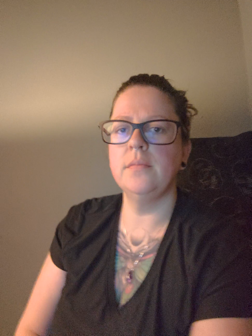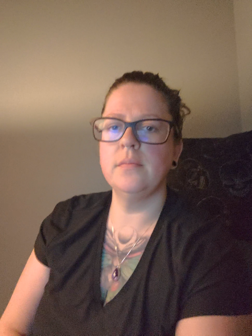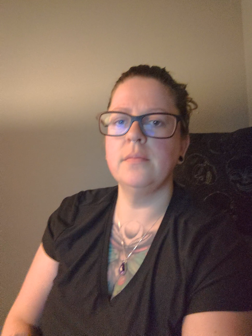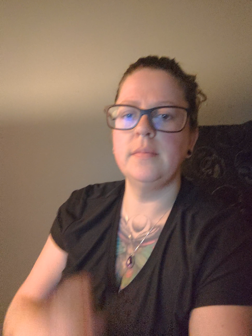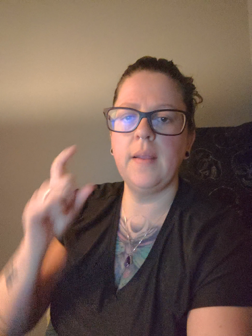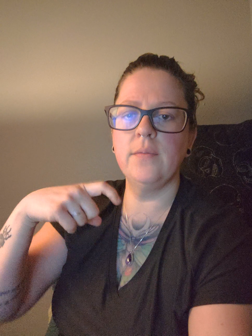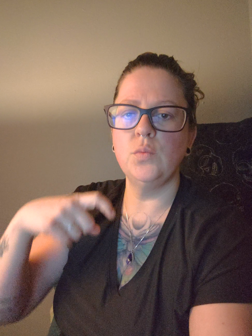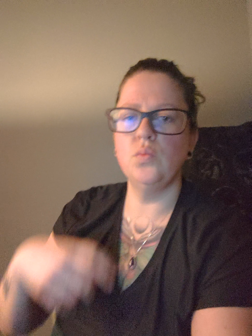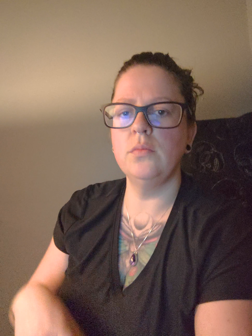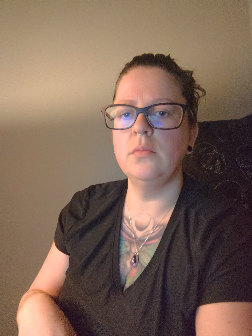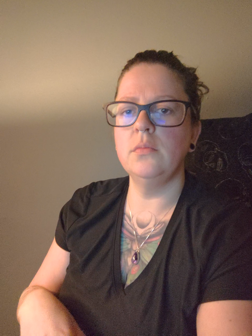have to